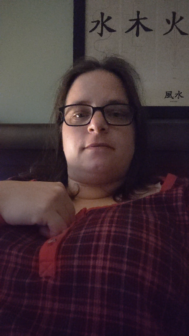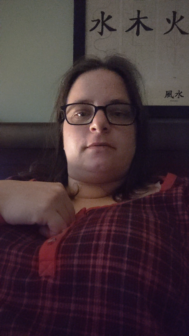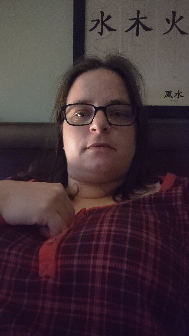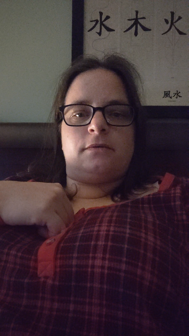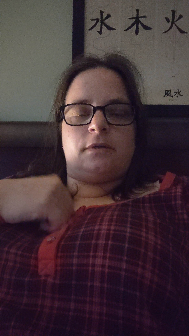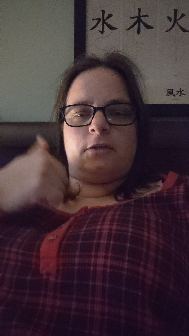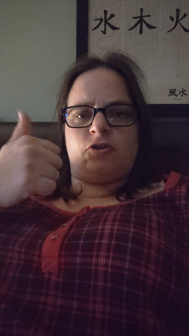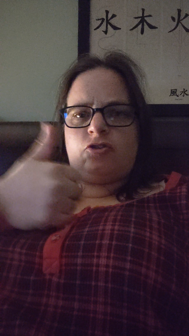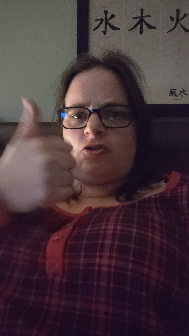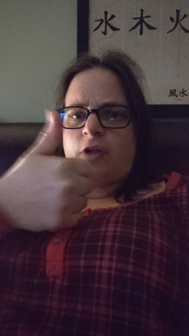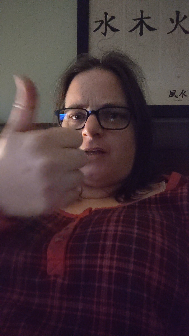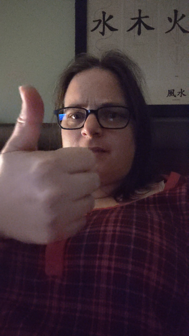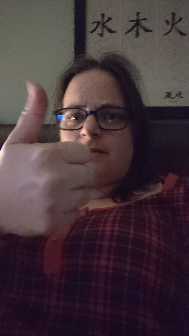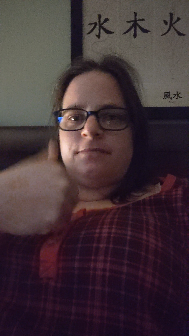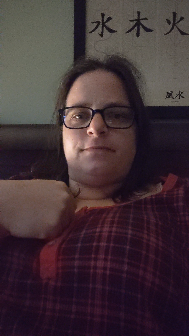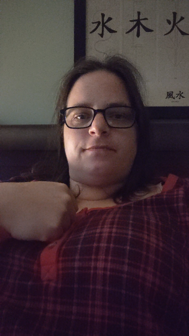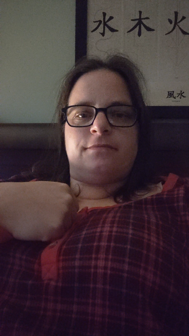chase